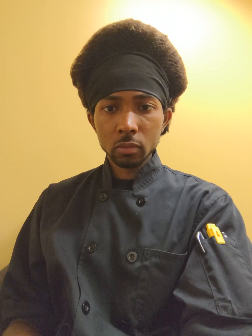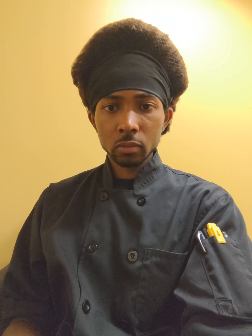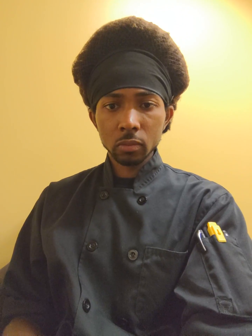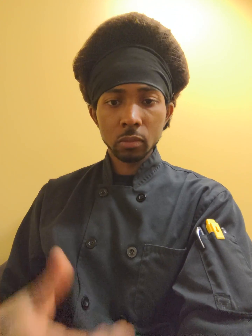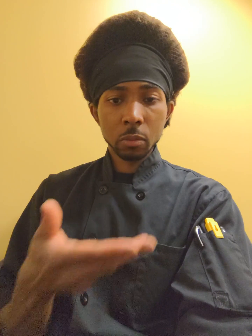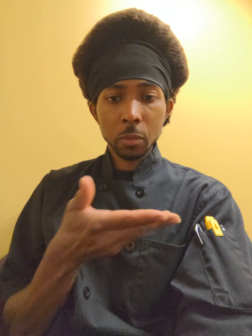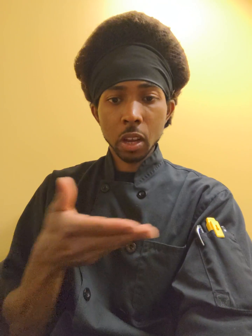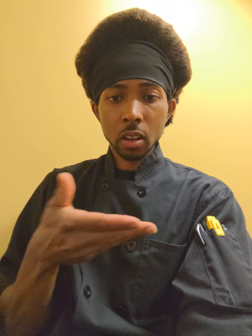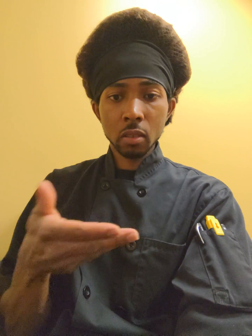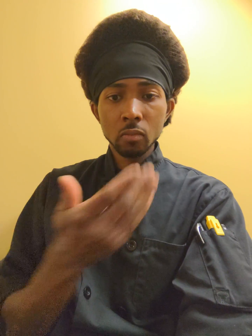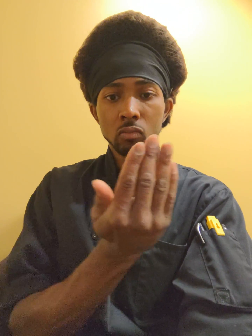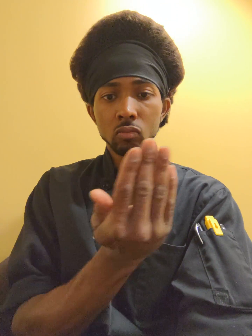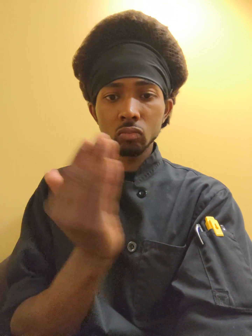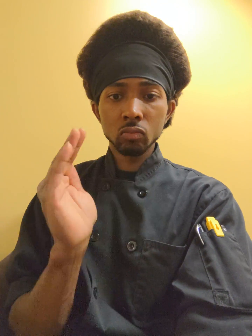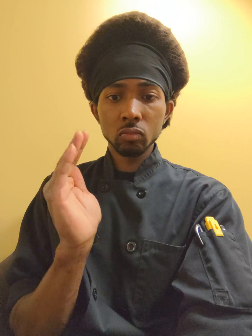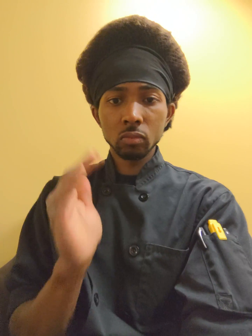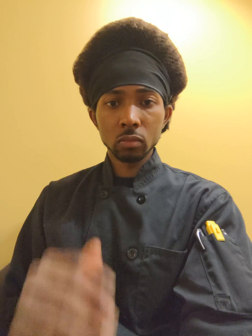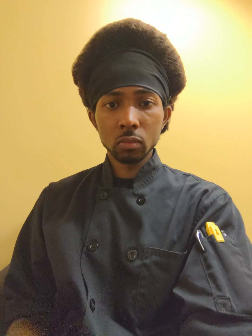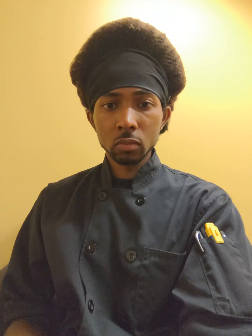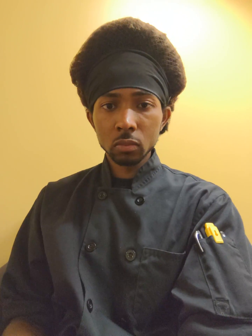crib